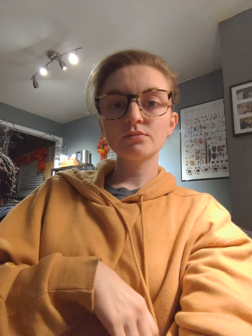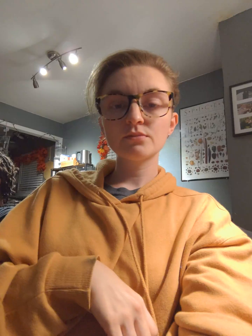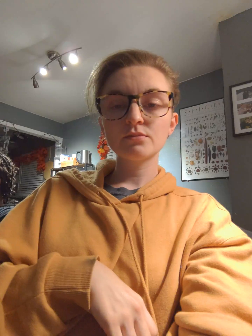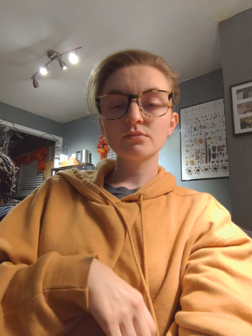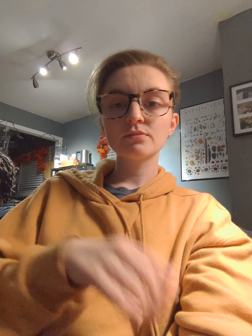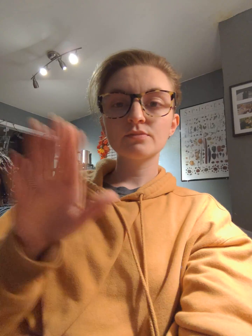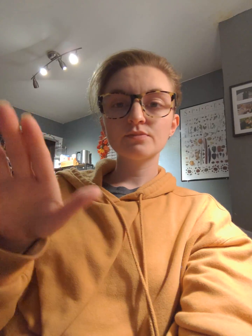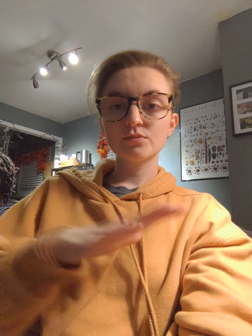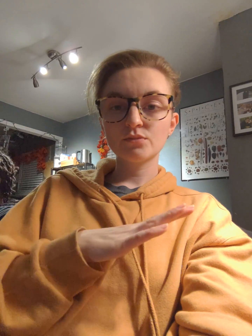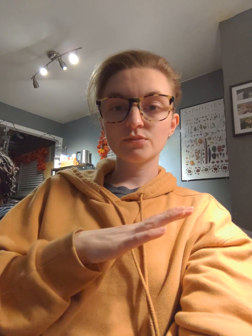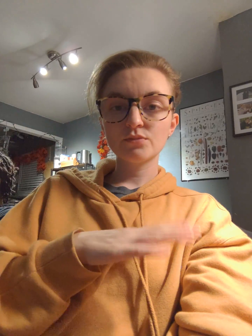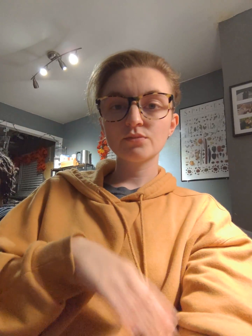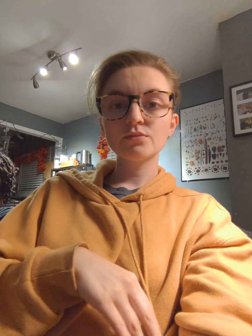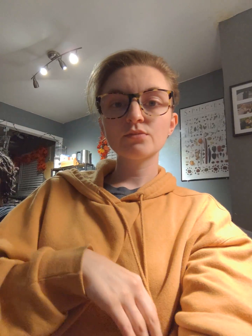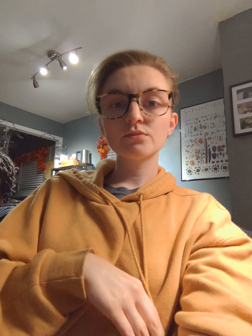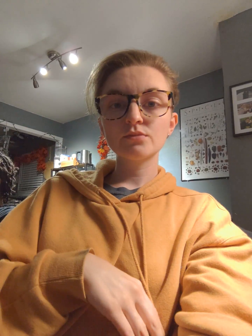full